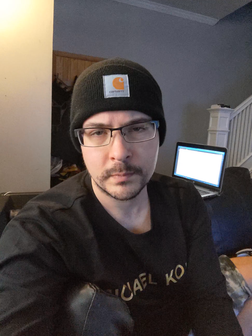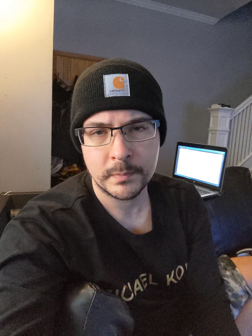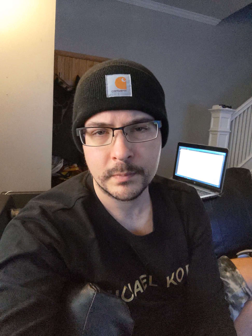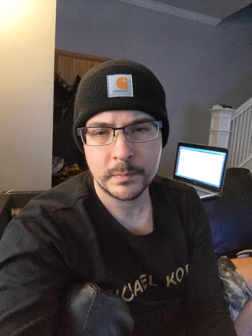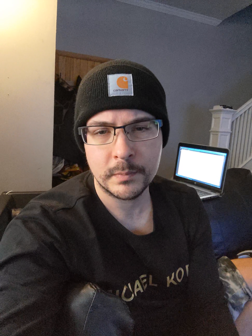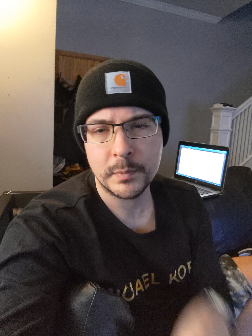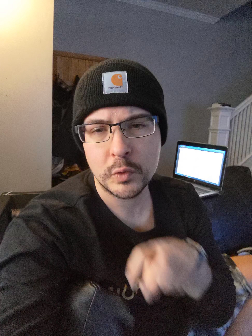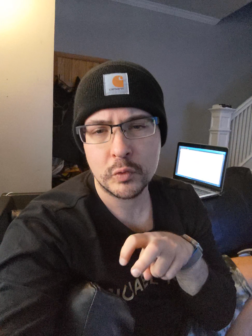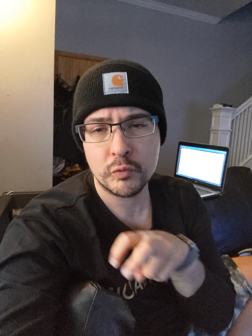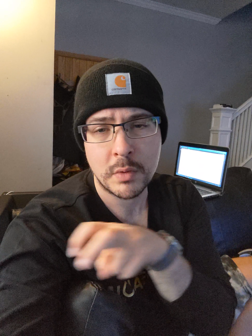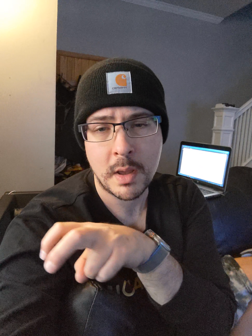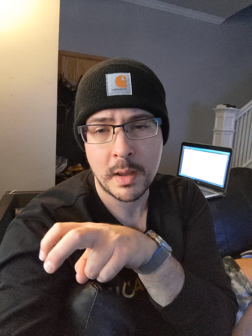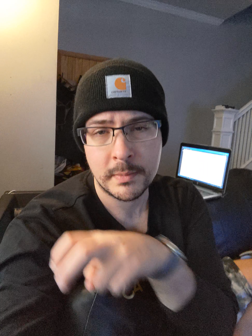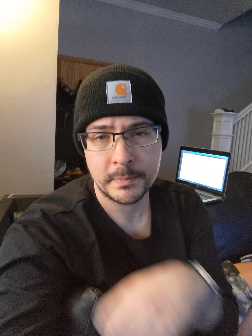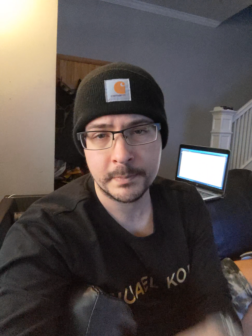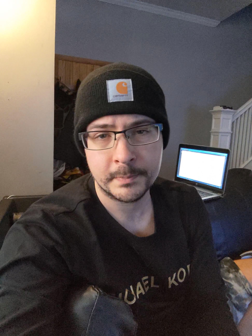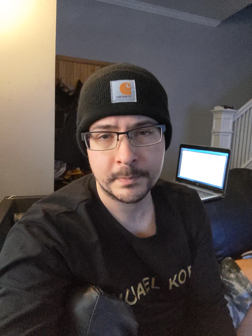ride